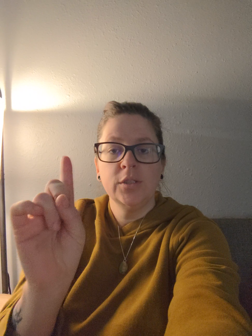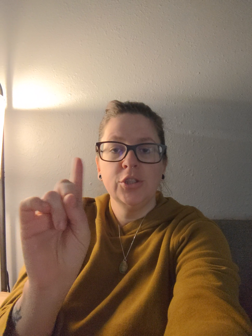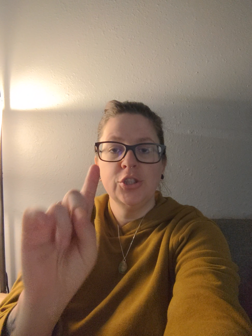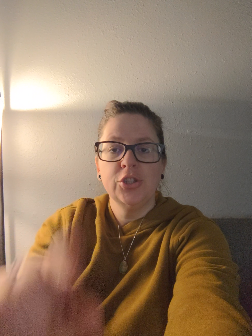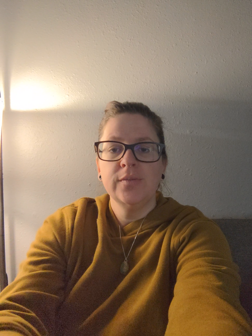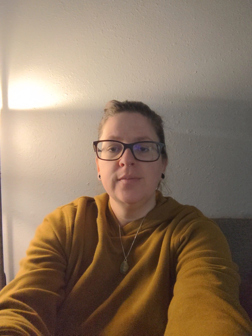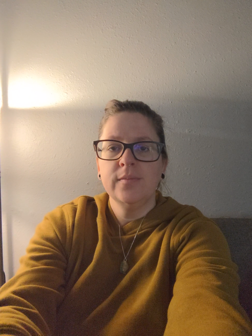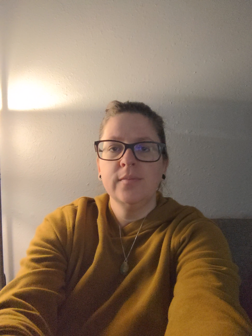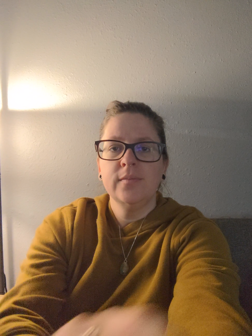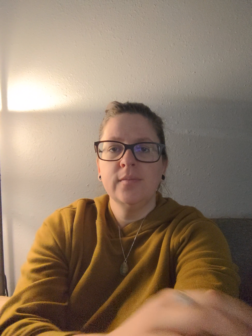where